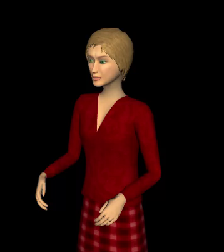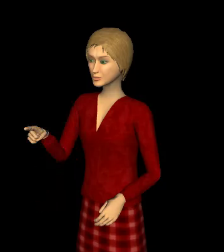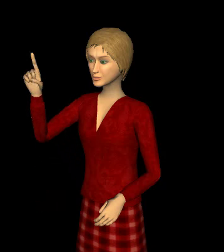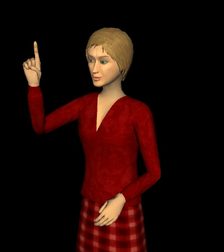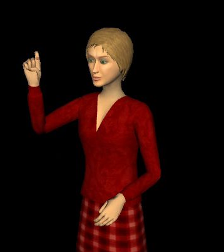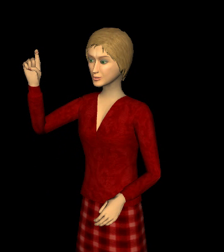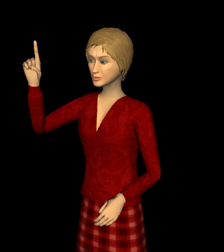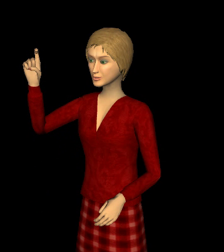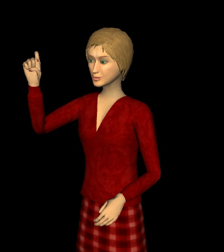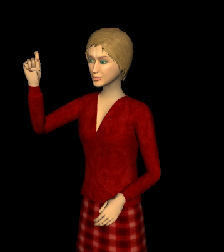ماء